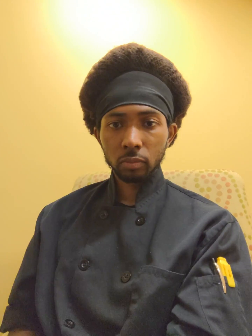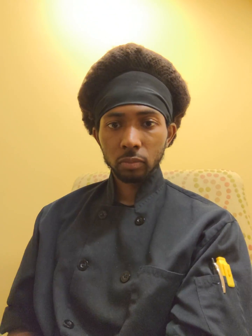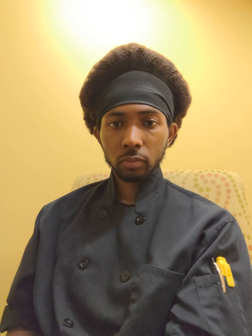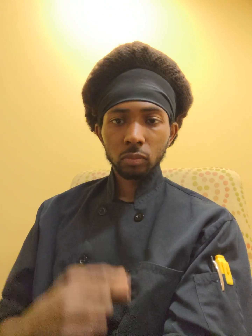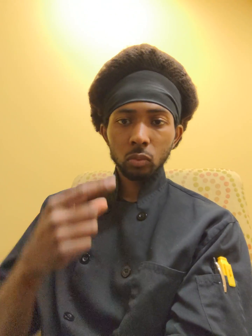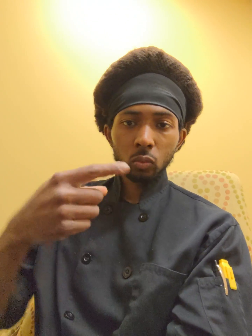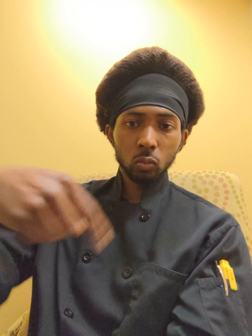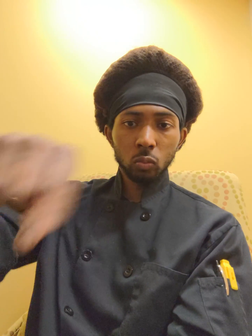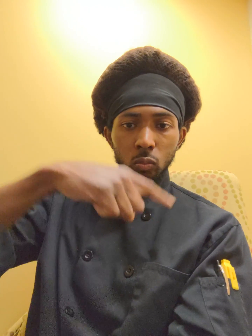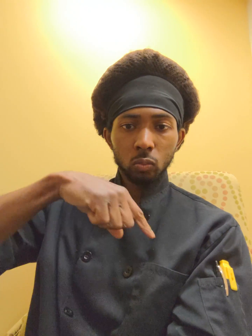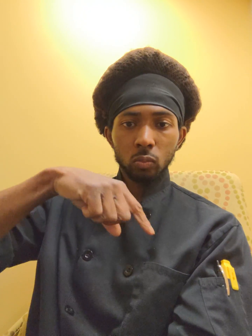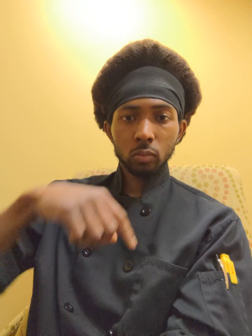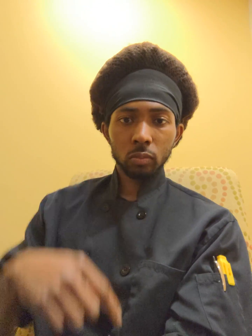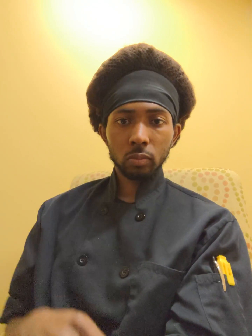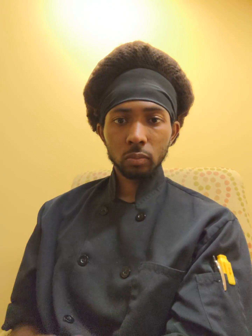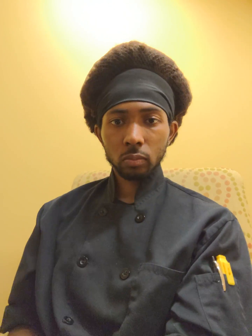around